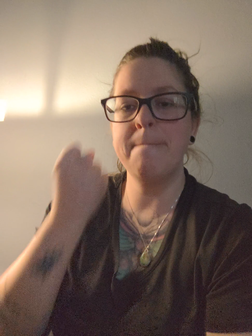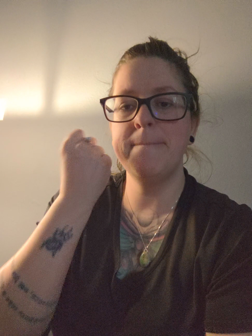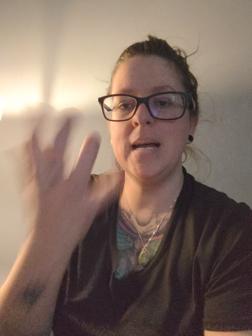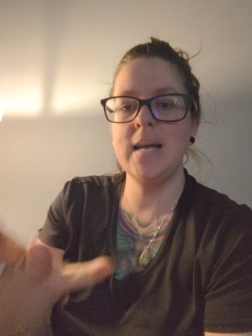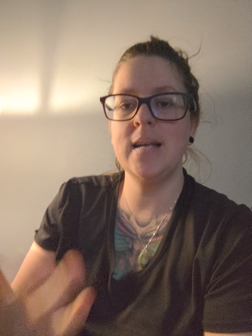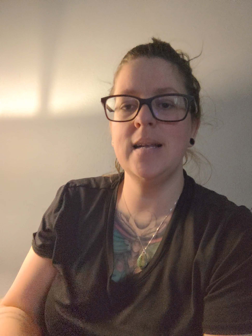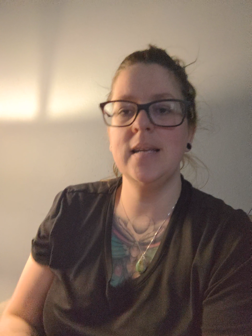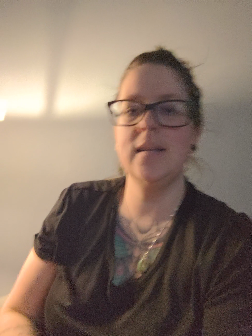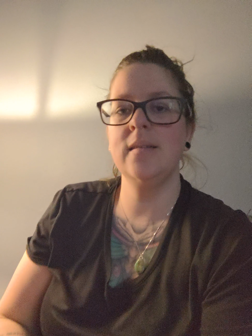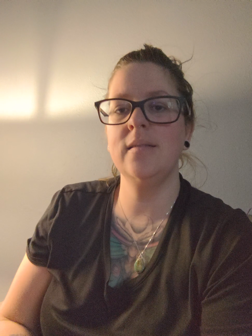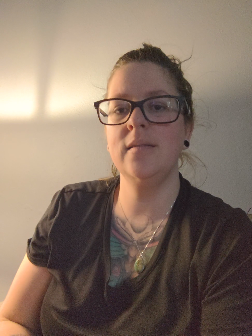many